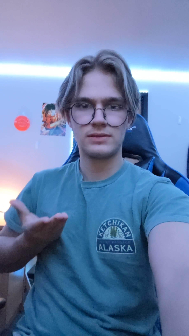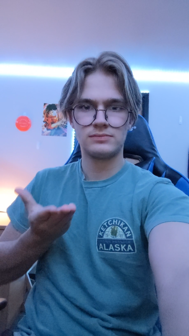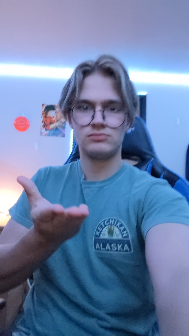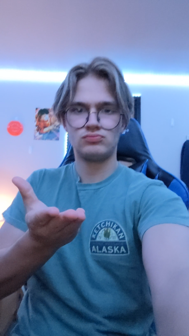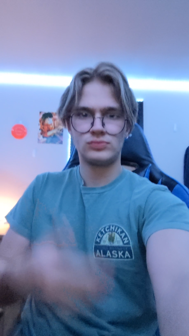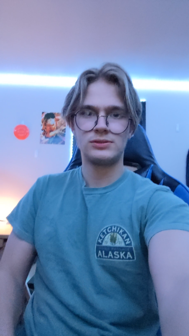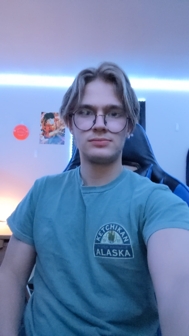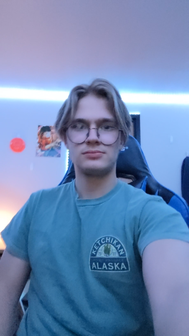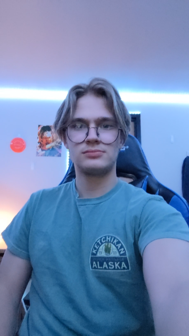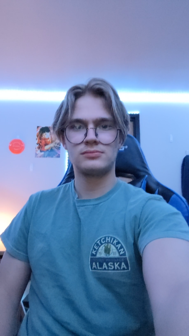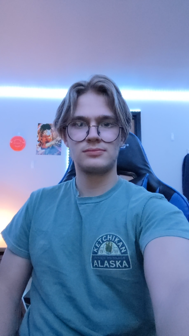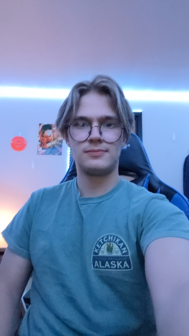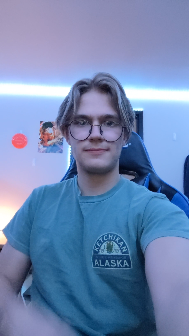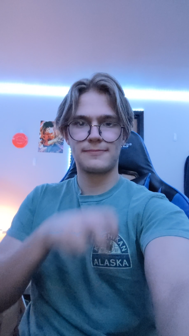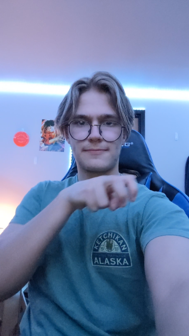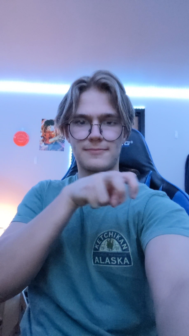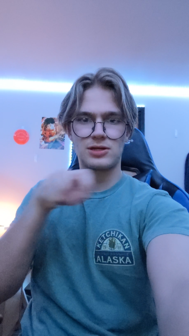bench